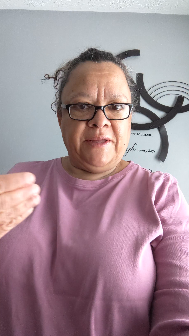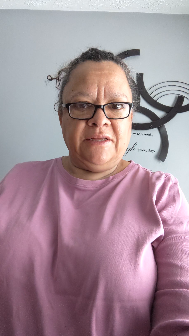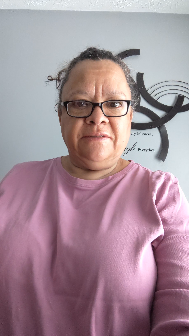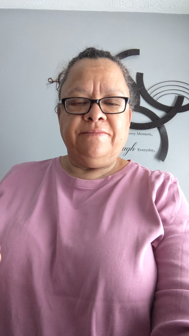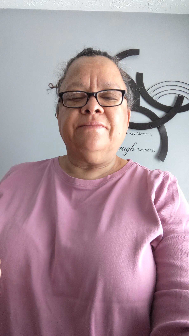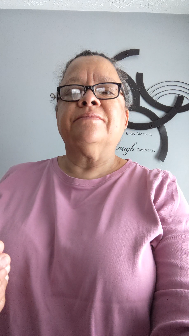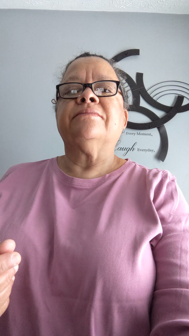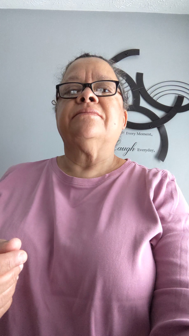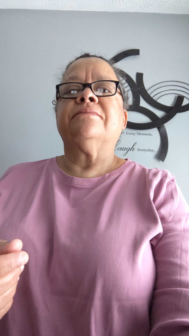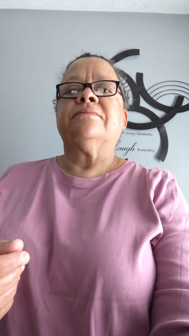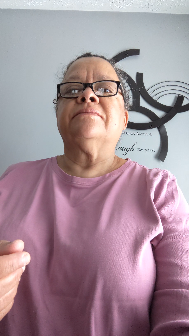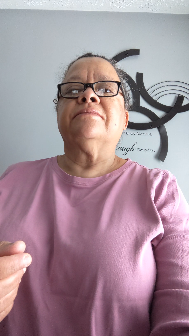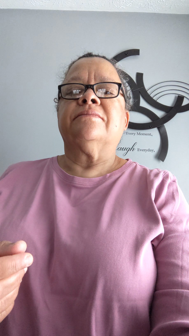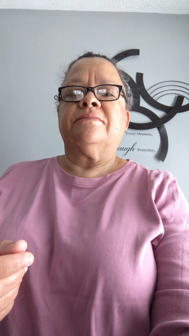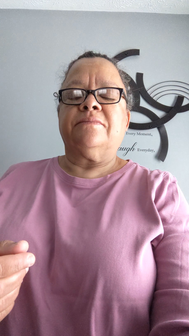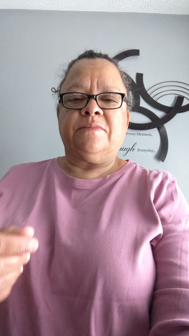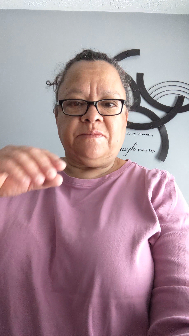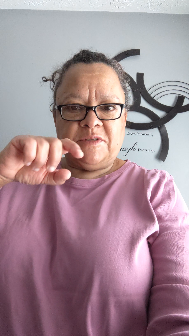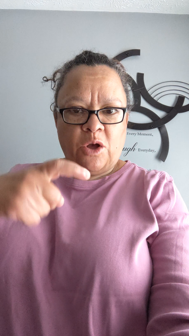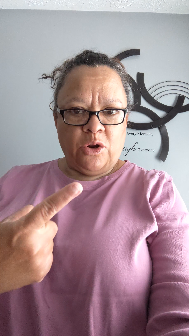hurt